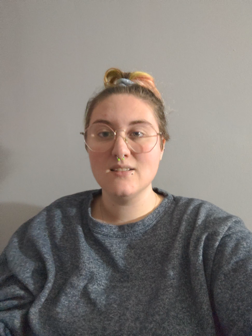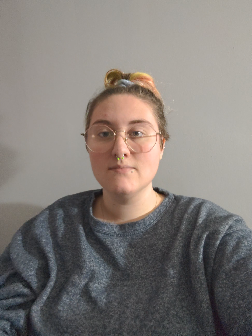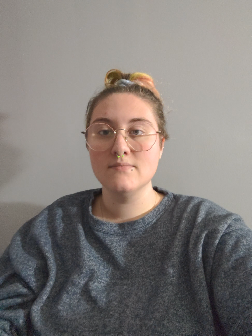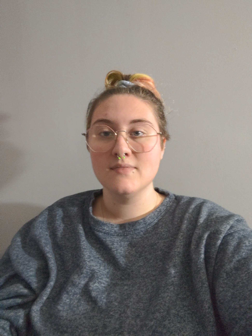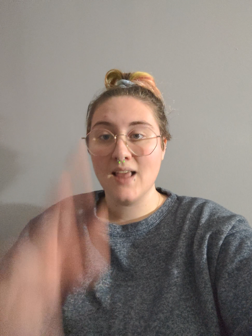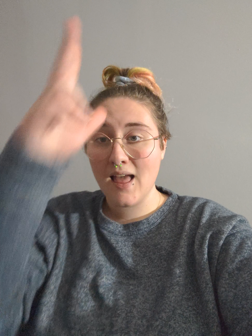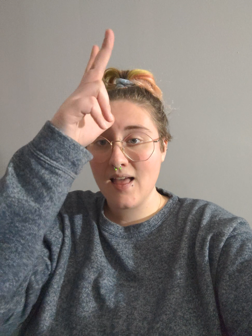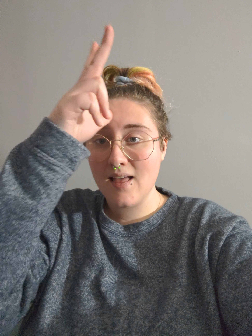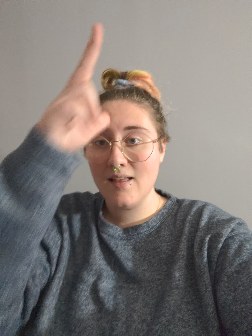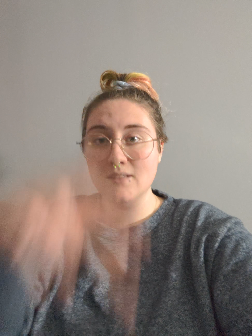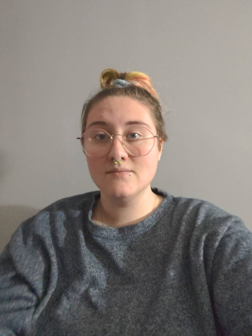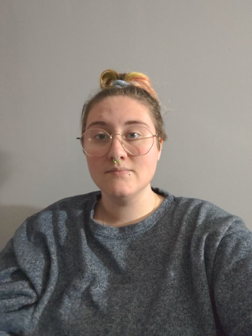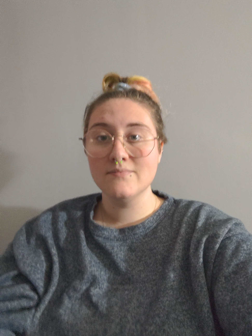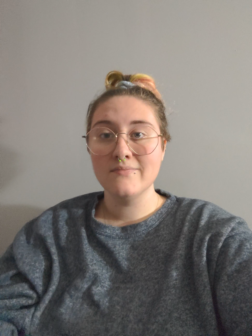hen